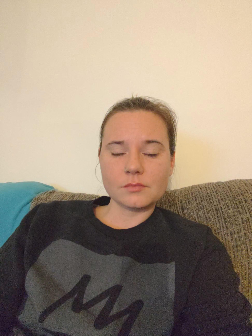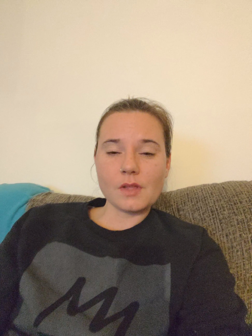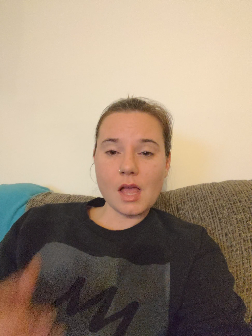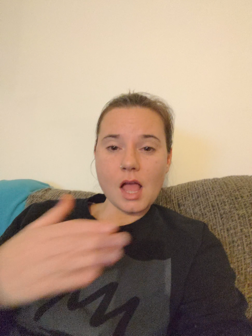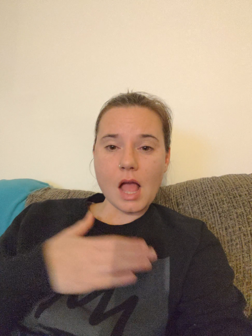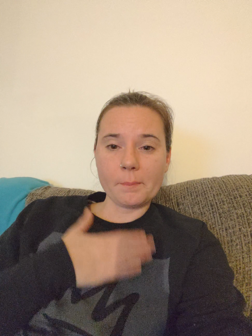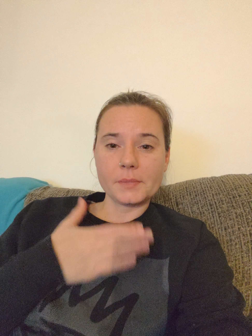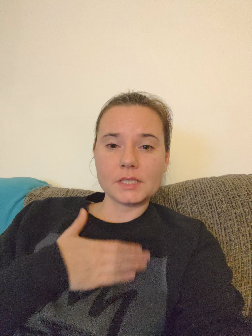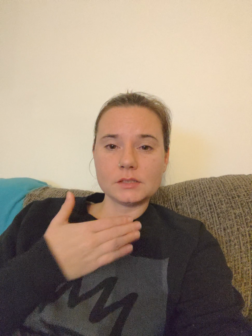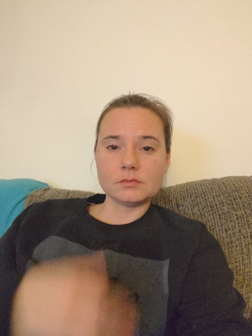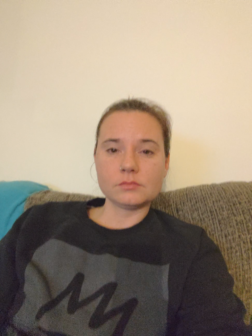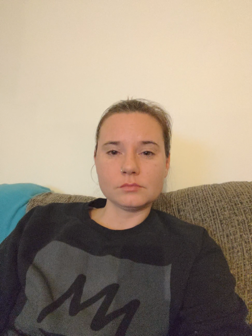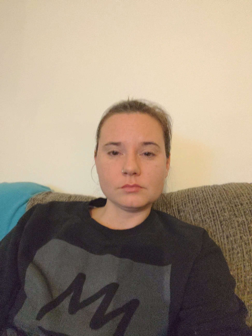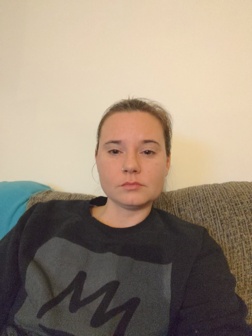happy